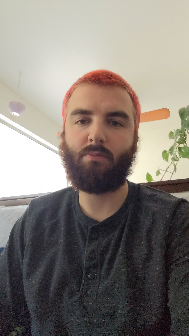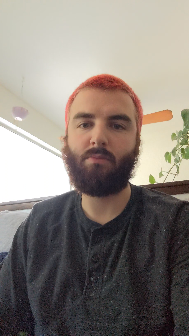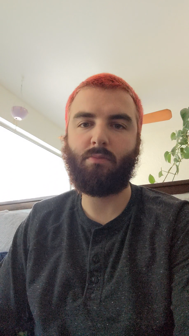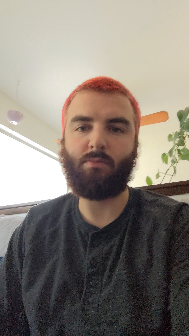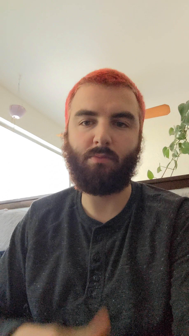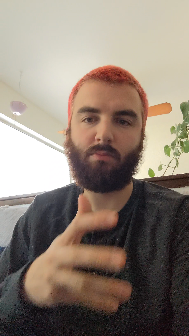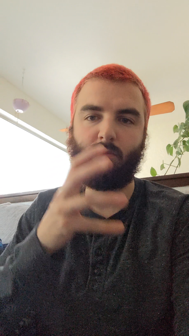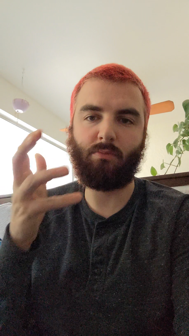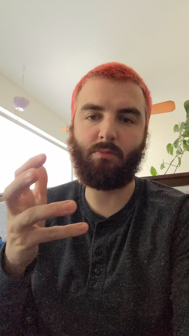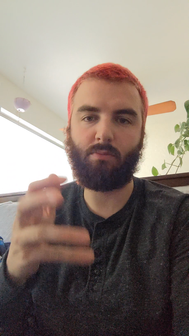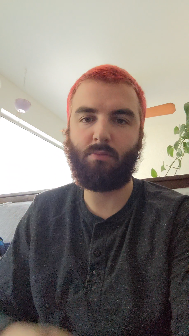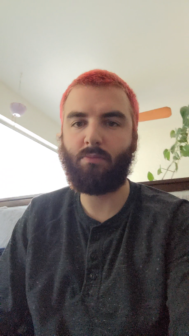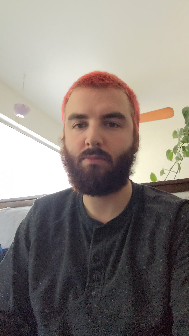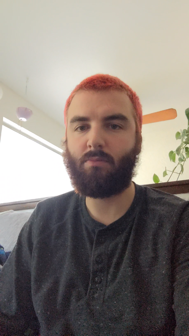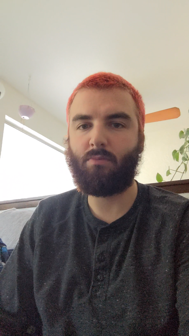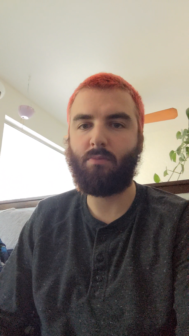a lot